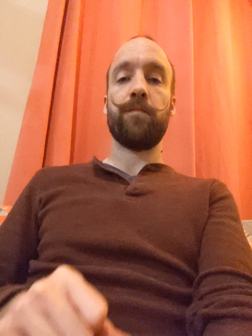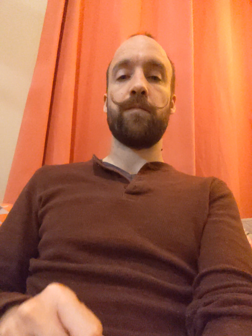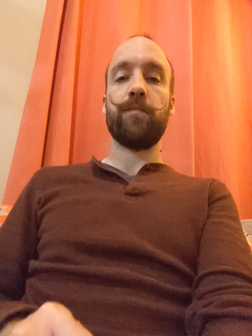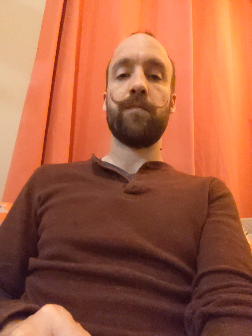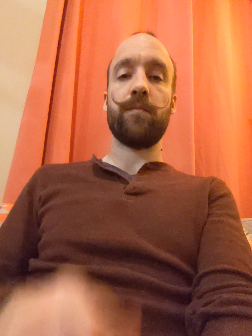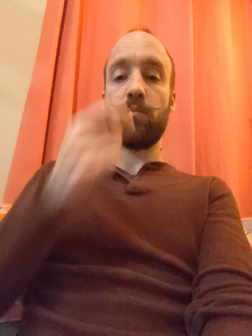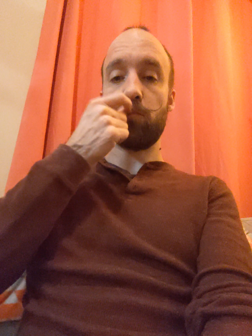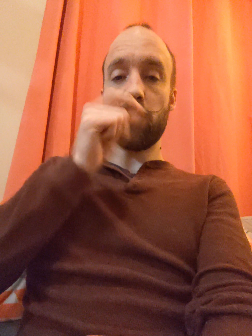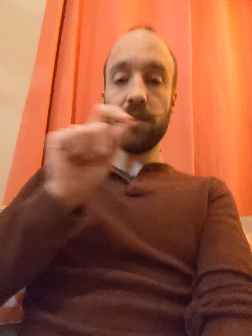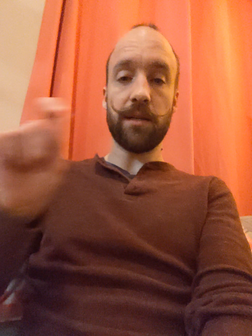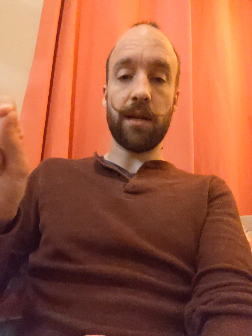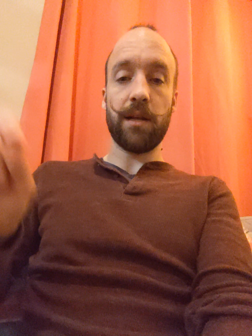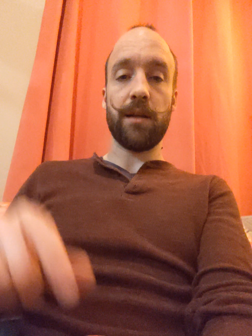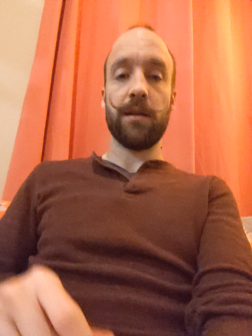pencil